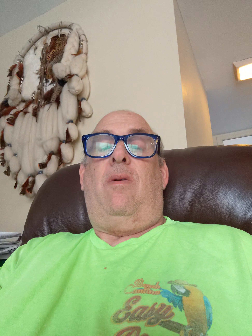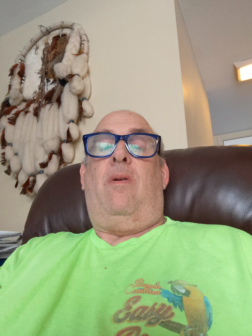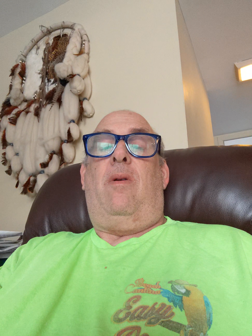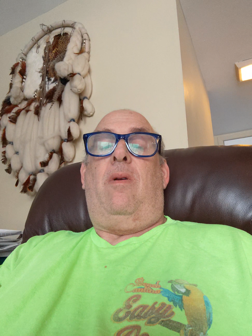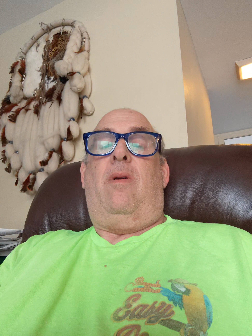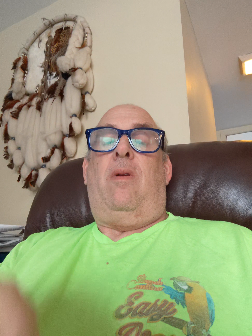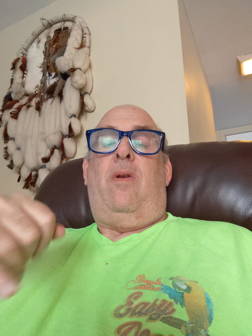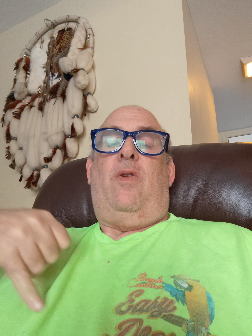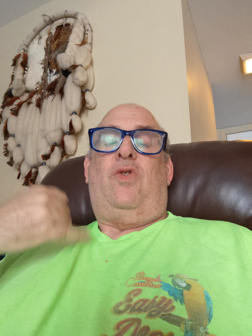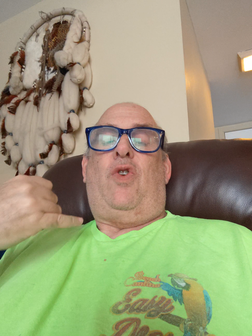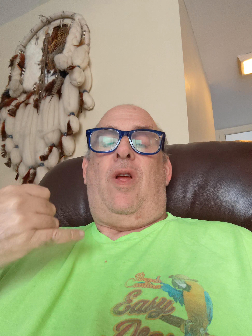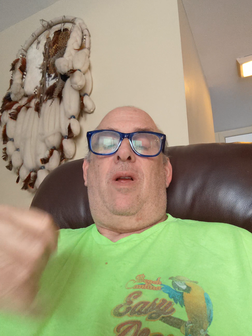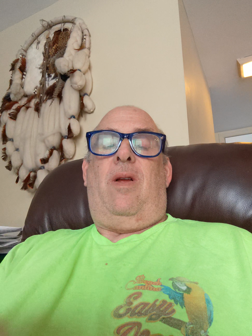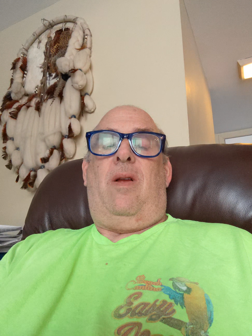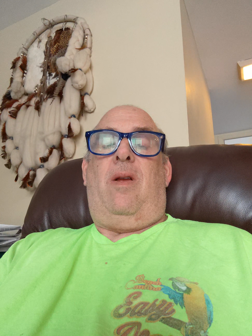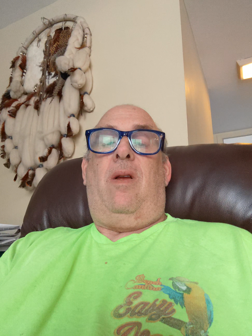jacket